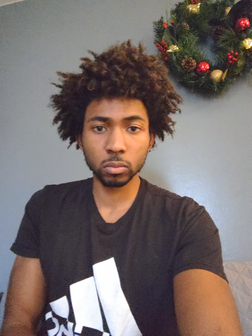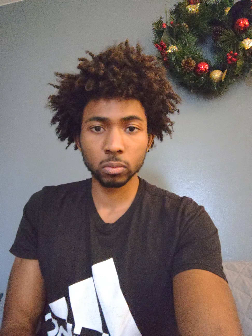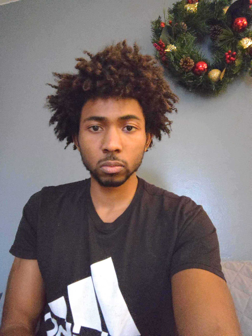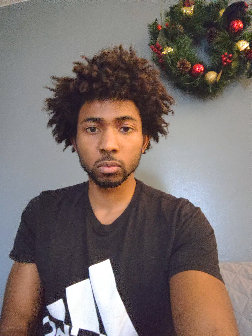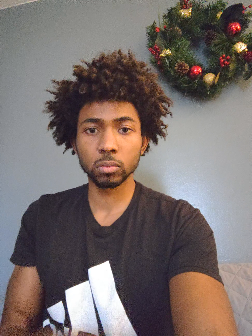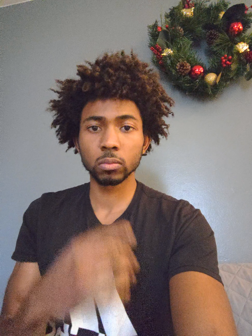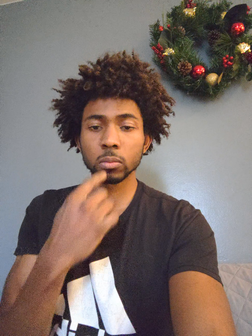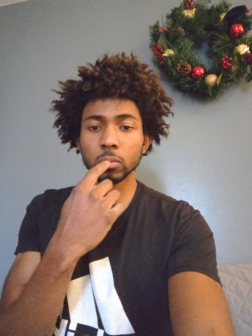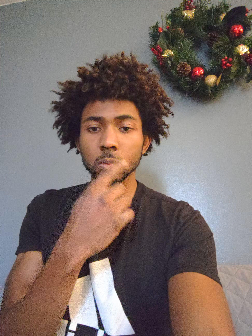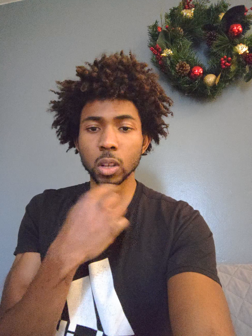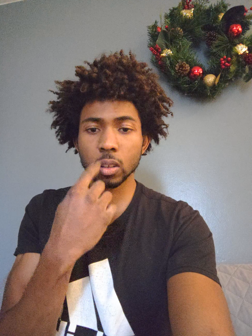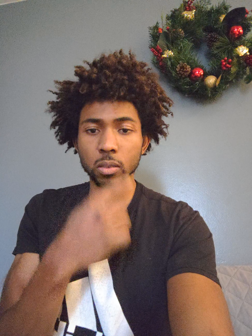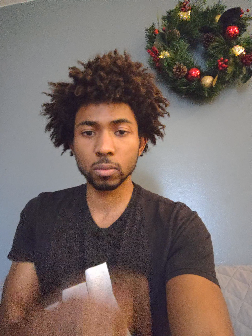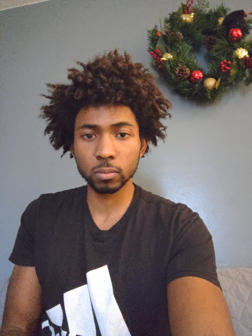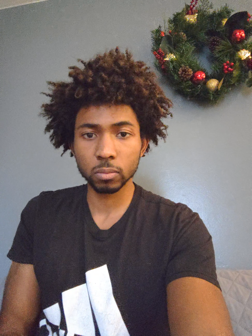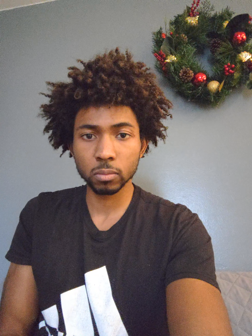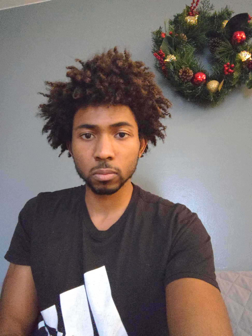mouse